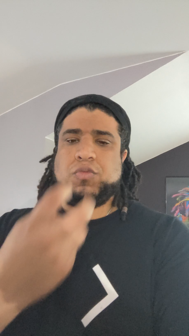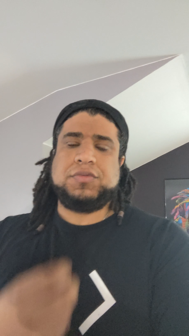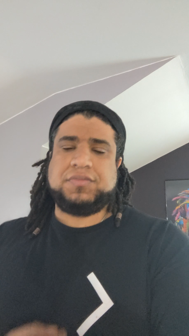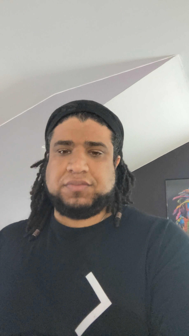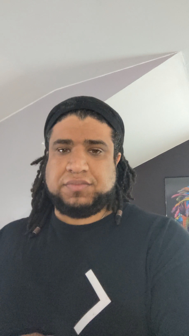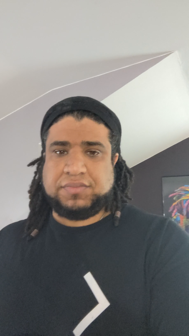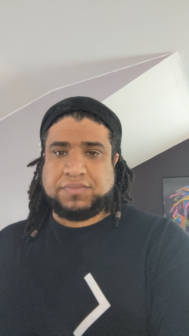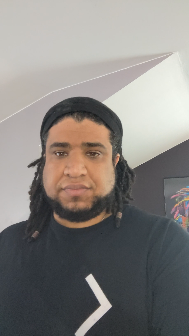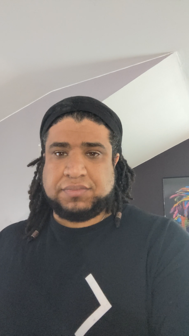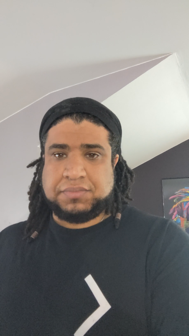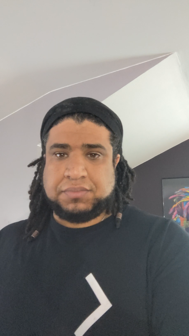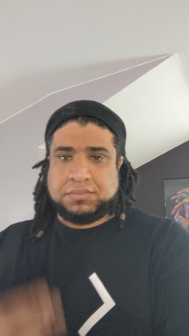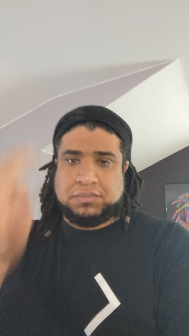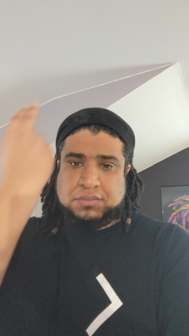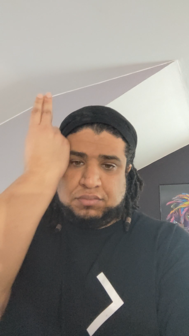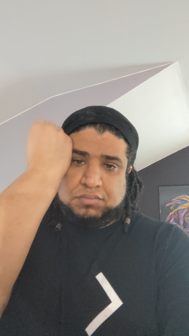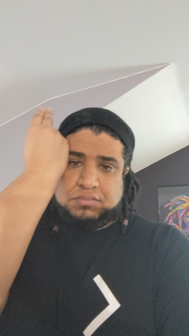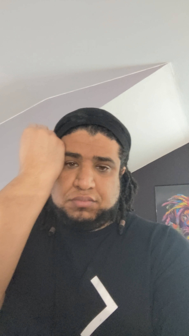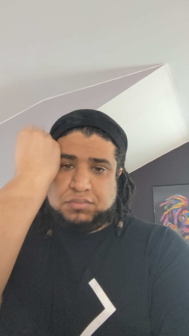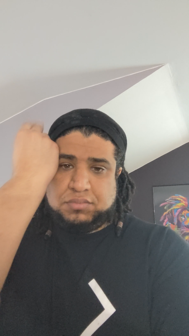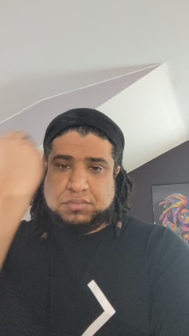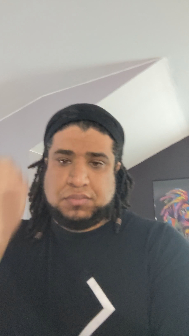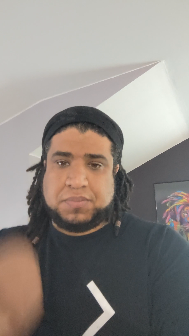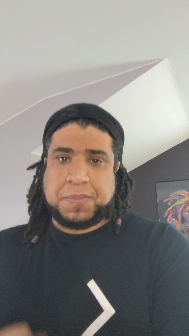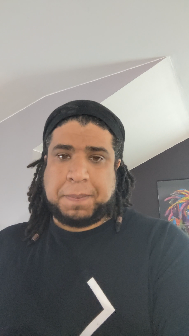bunny